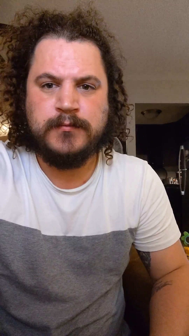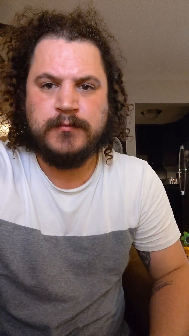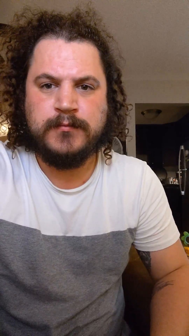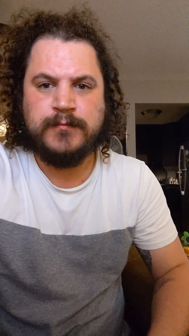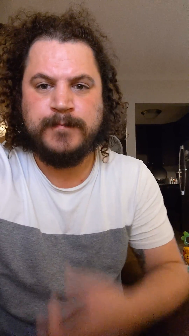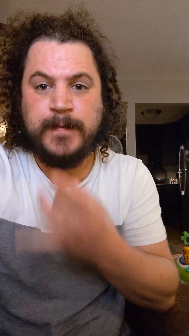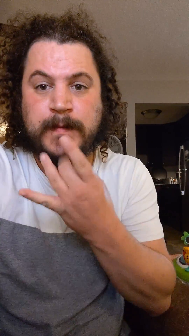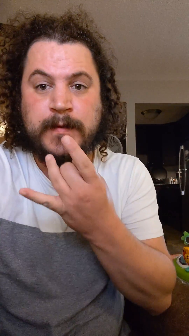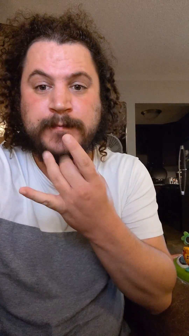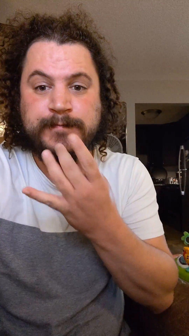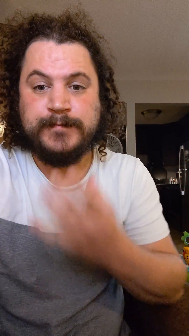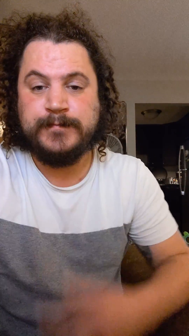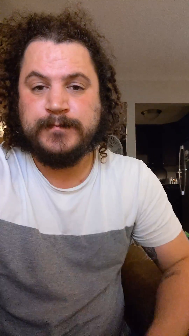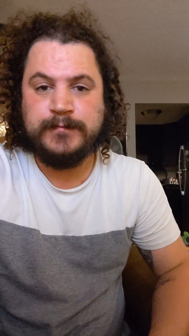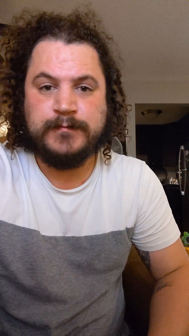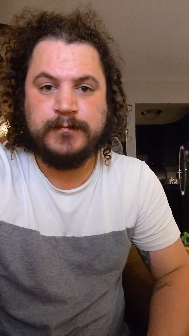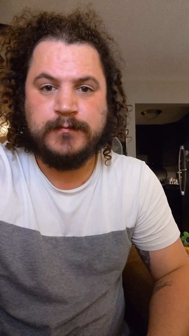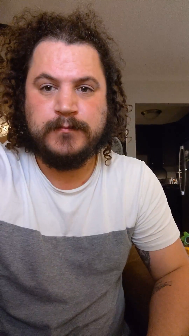light bulb